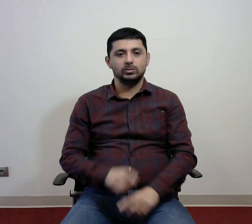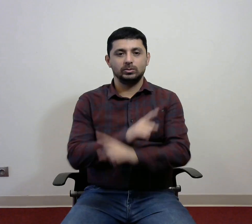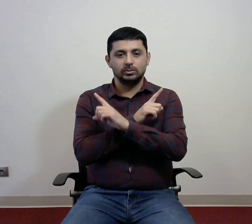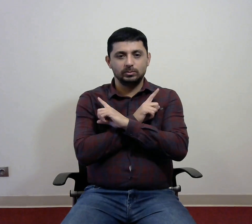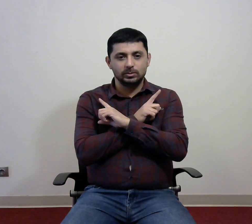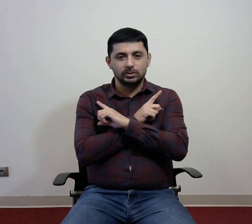ölən